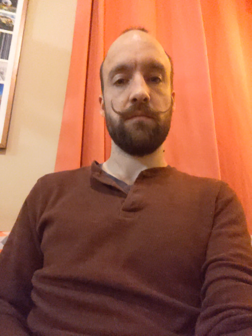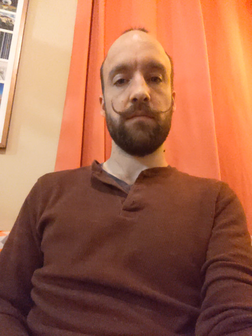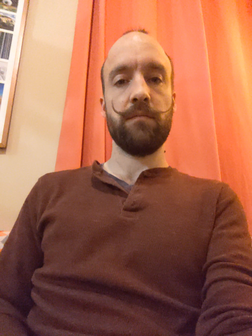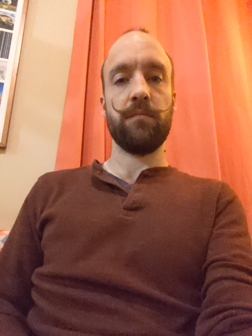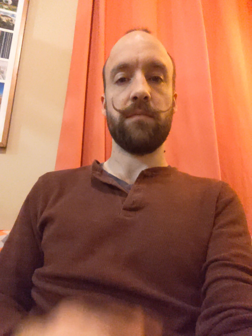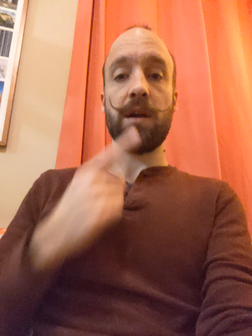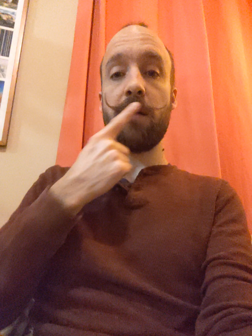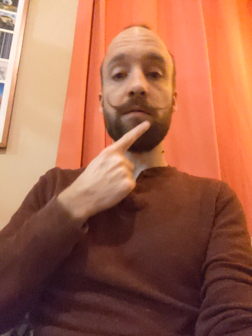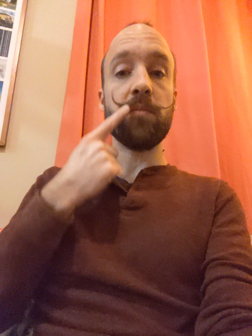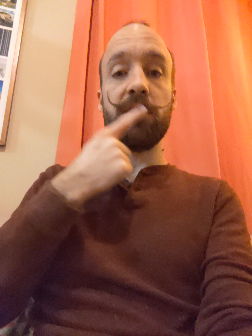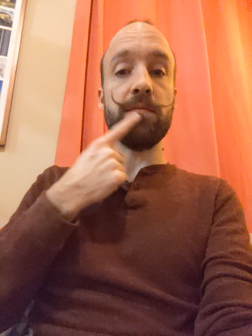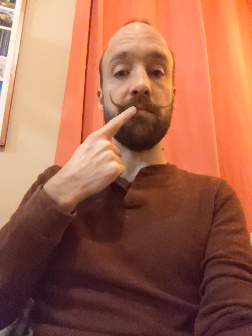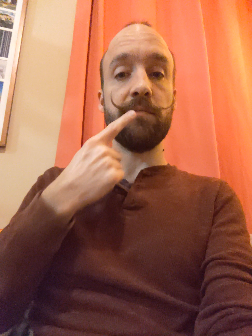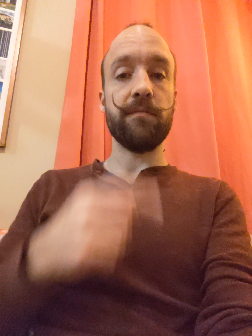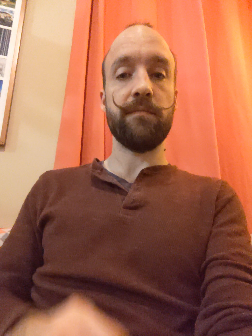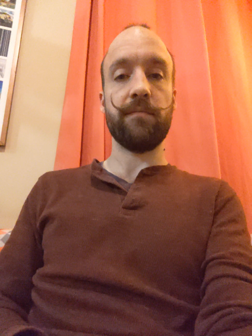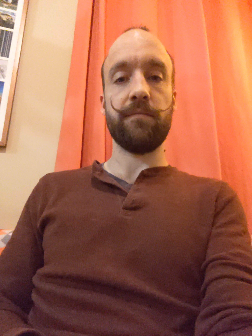lips